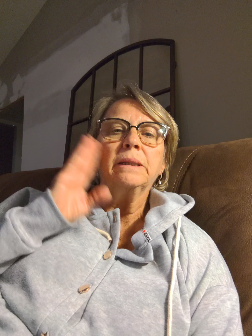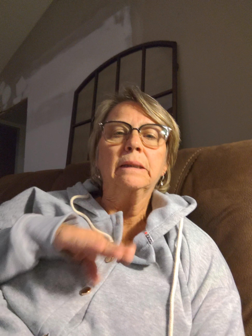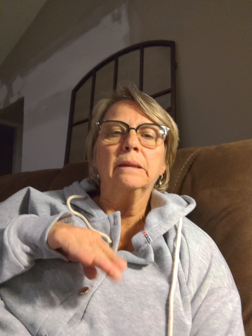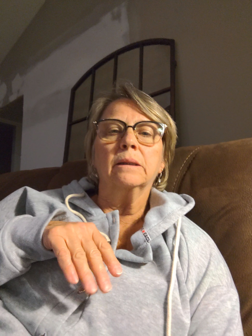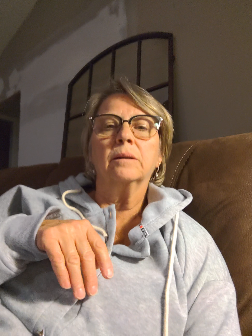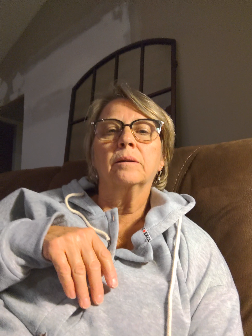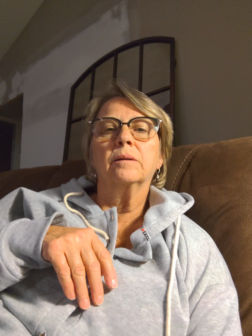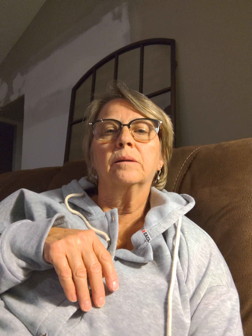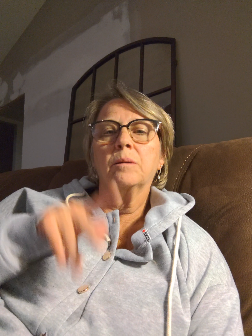bee